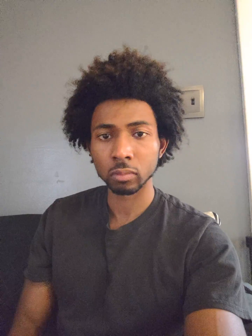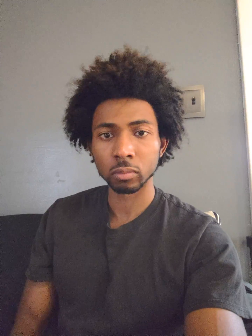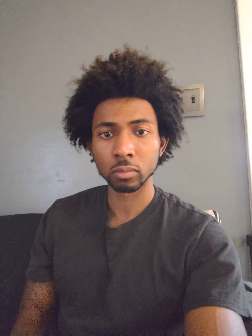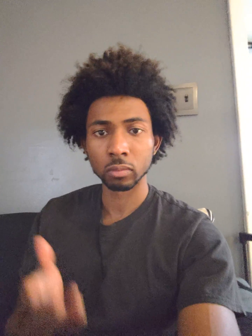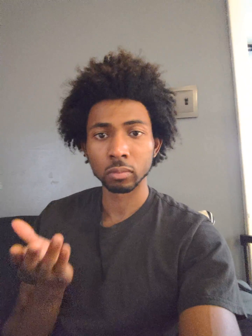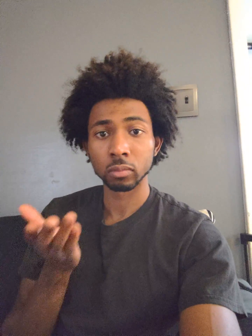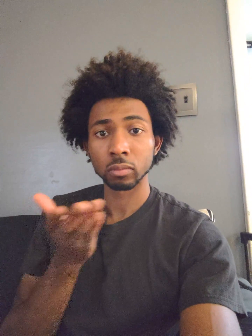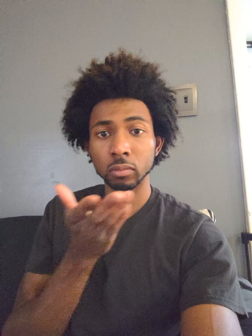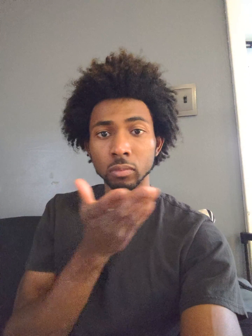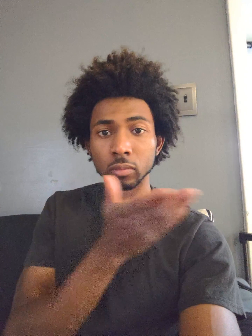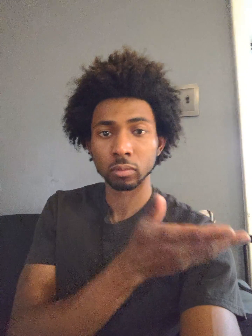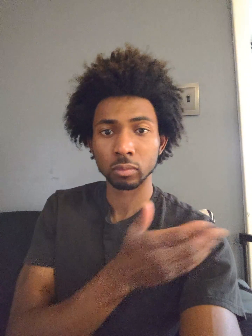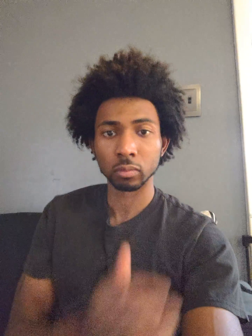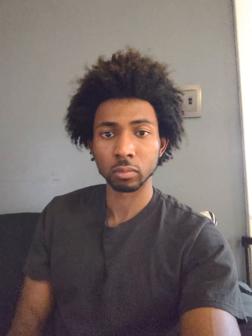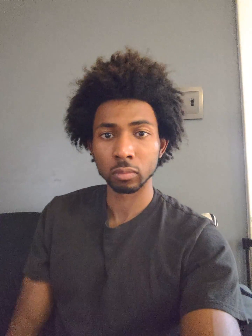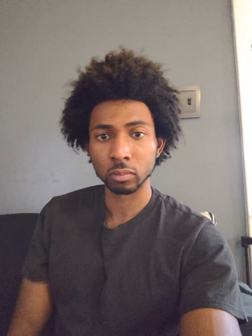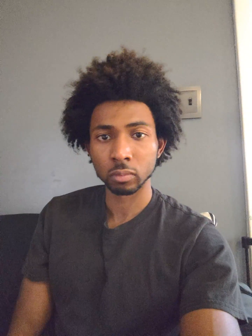carry